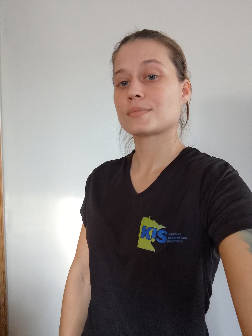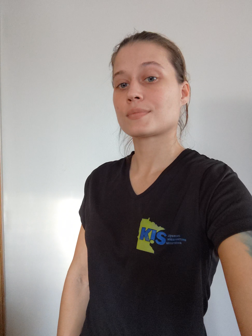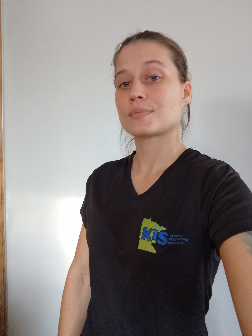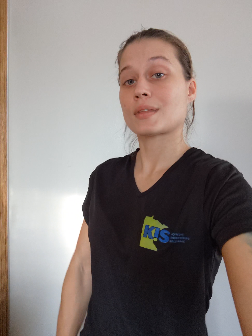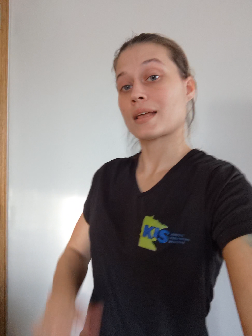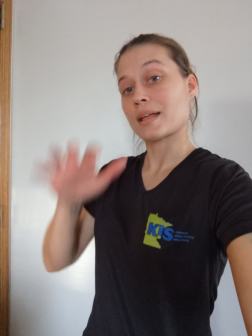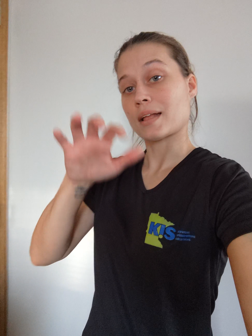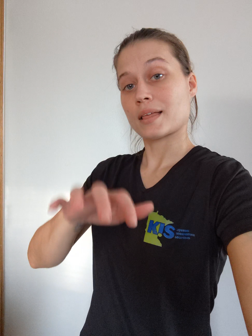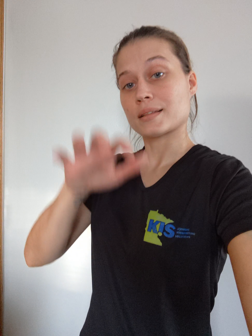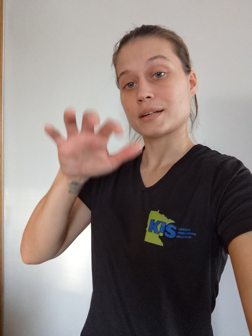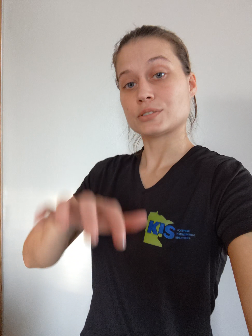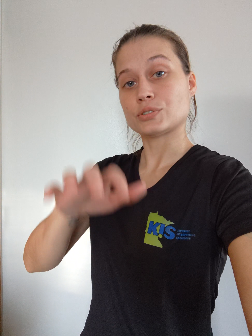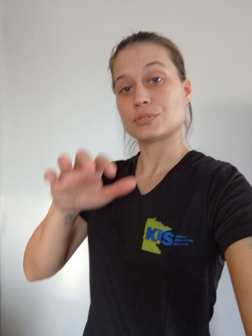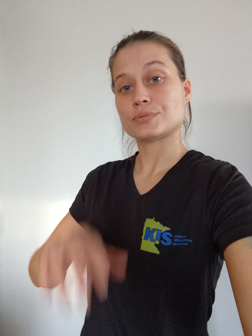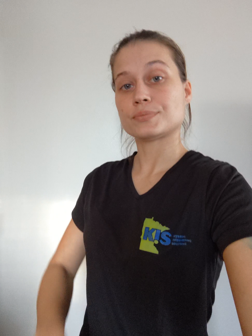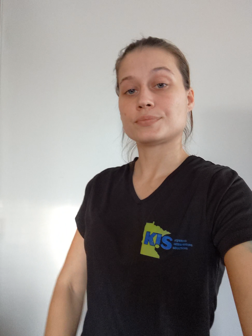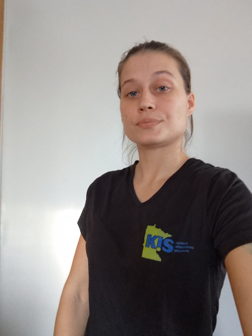alligator